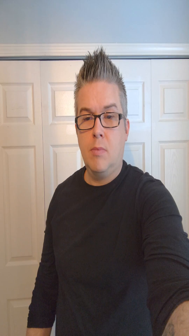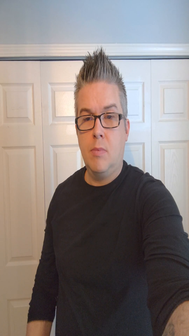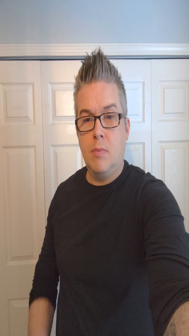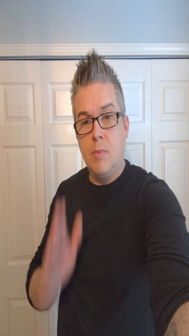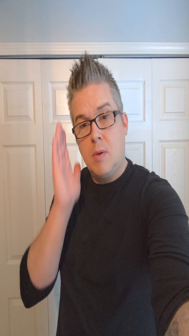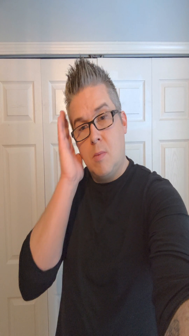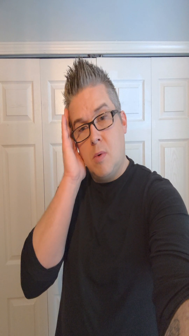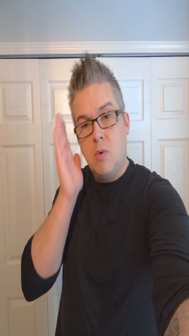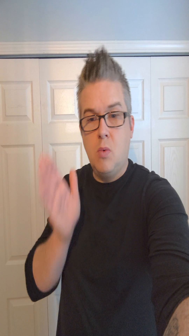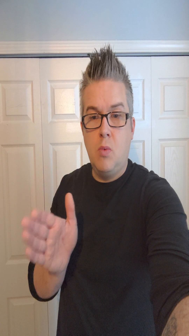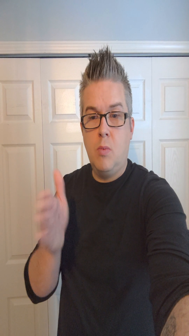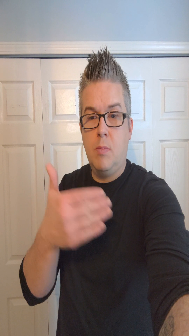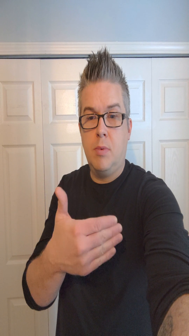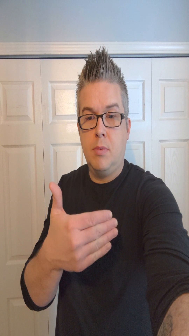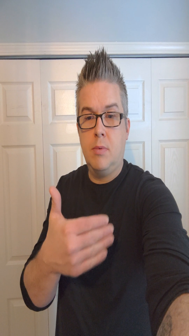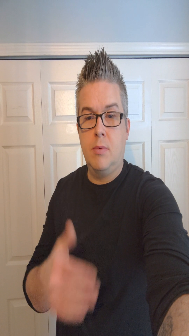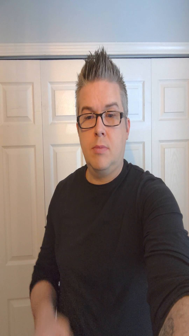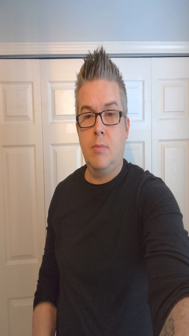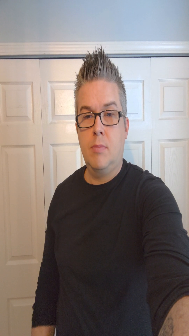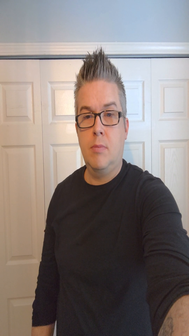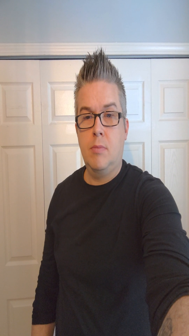bedroom